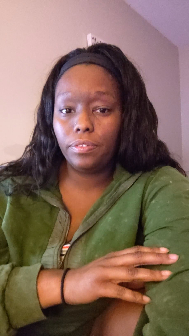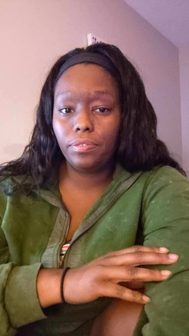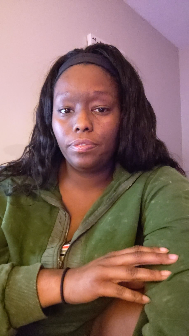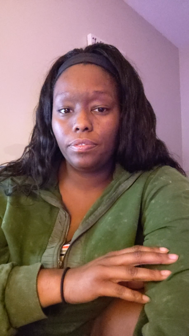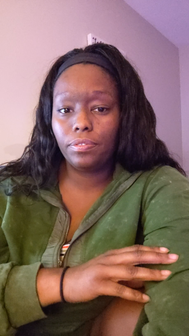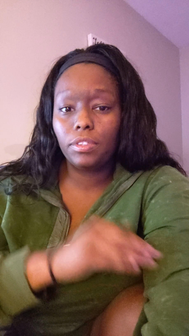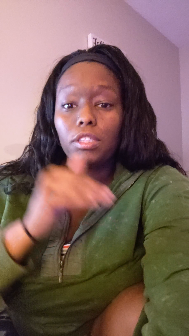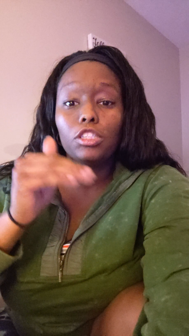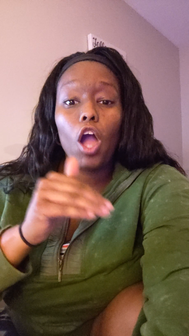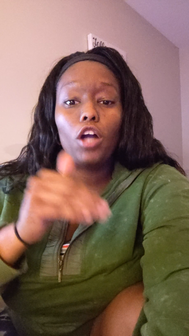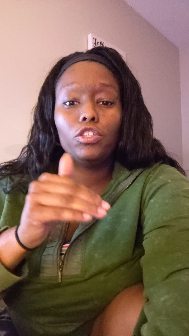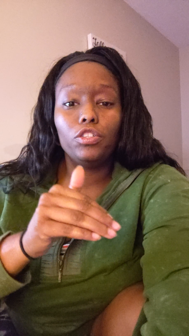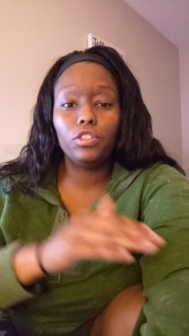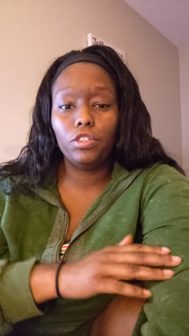doctor